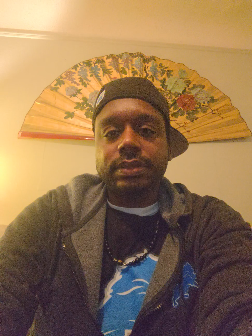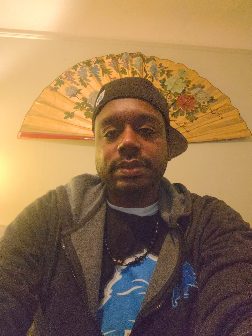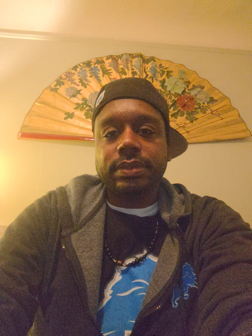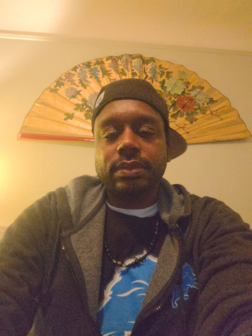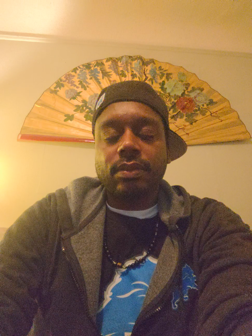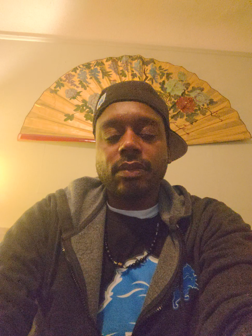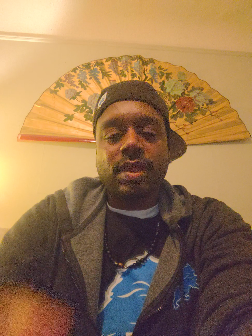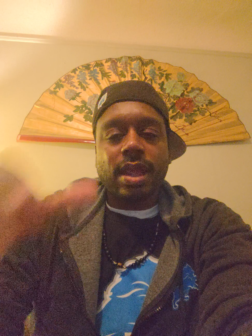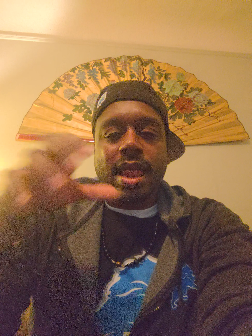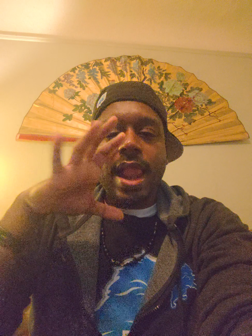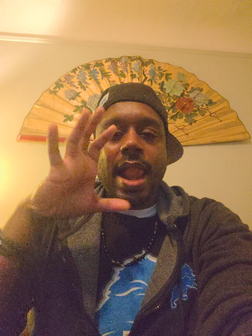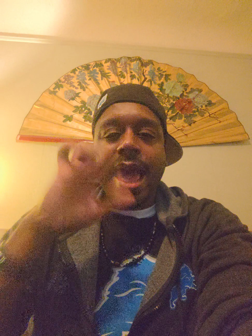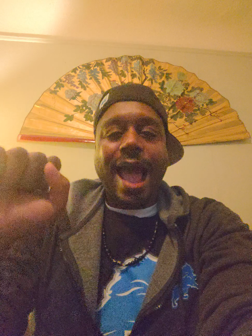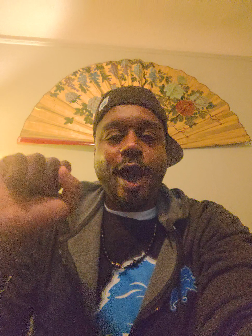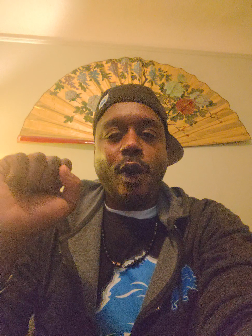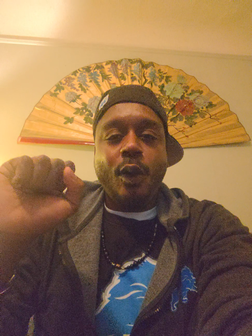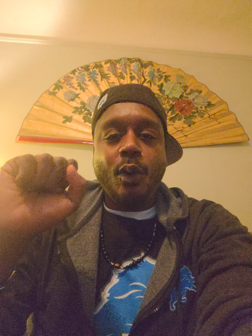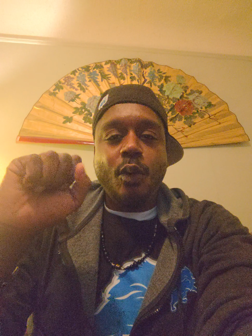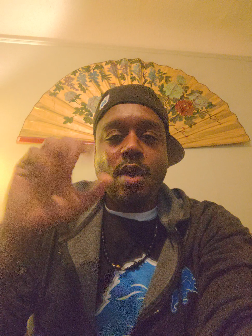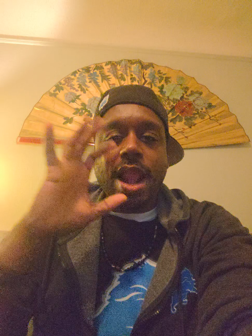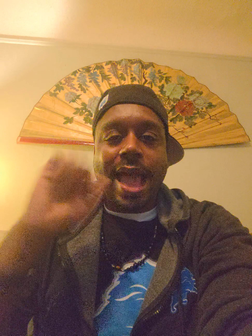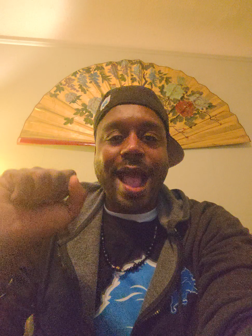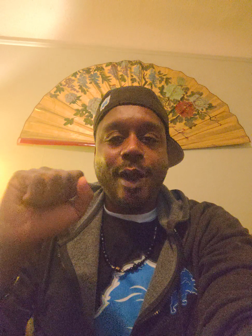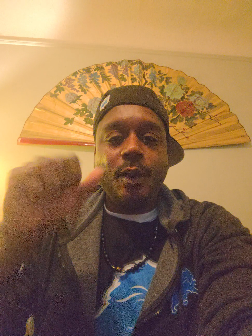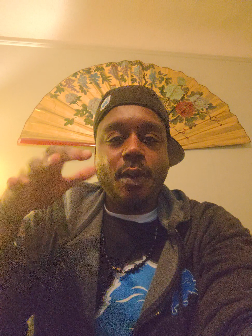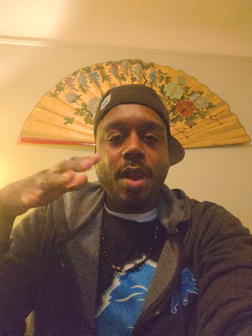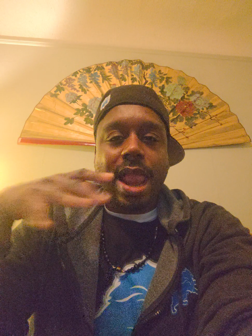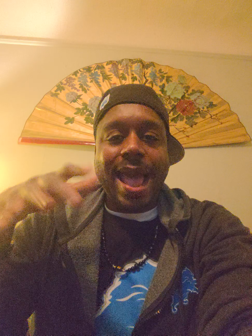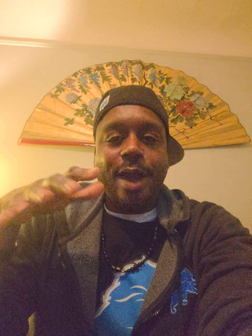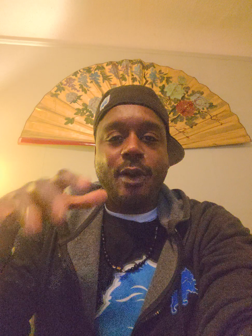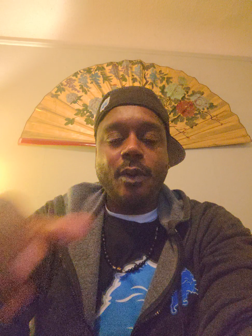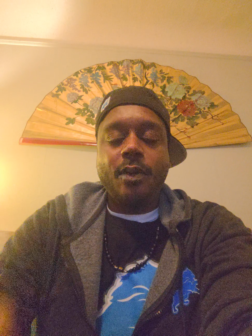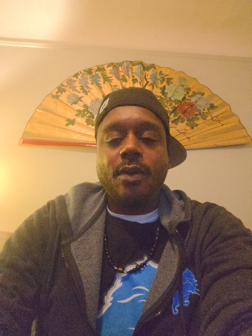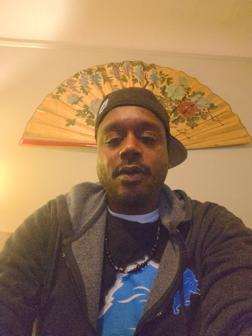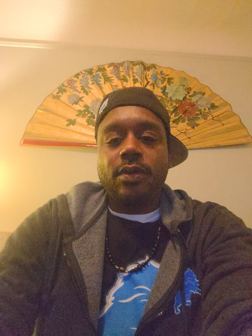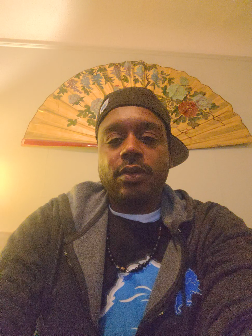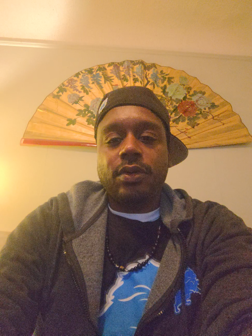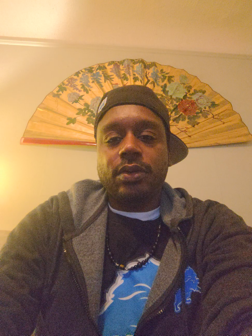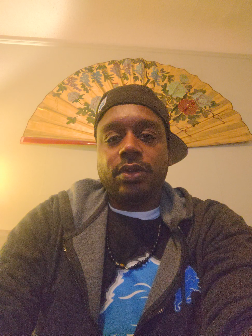loud